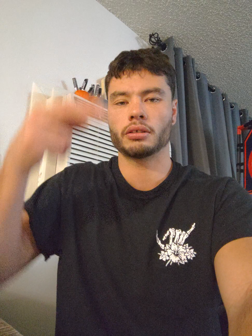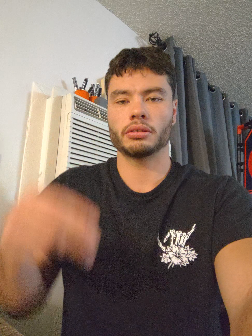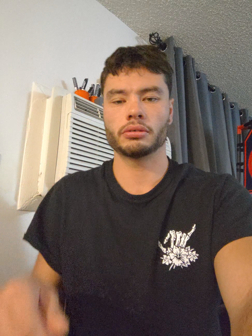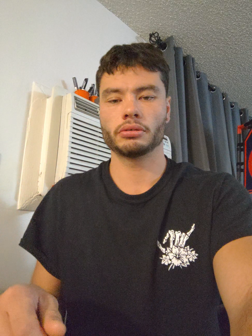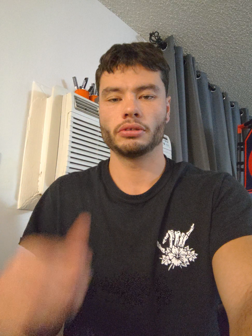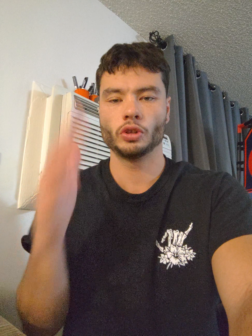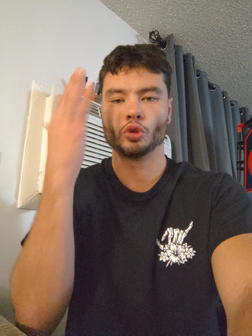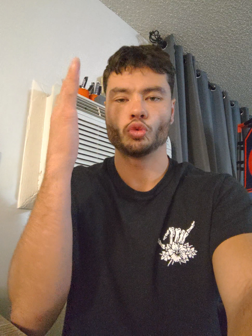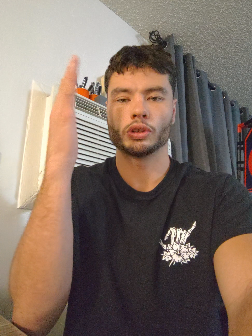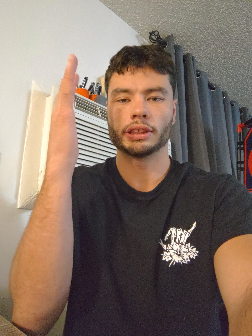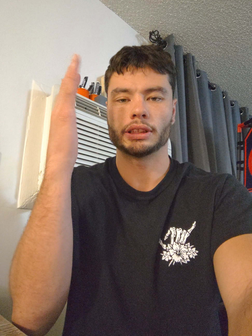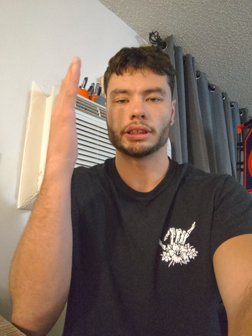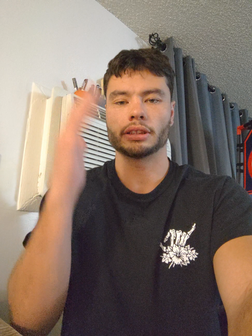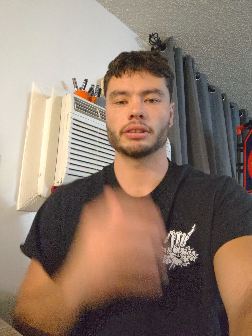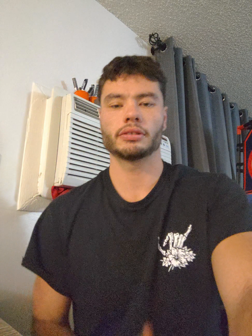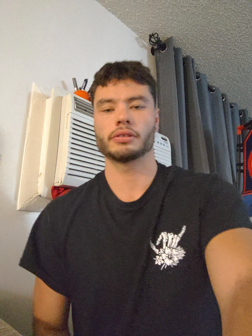tree